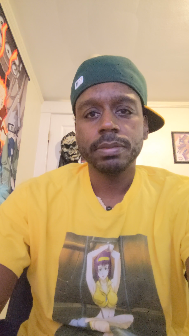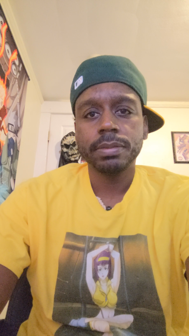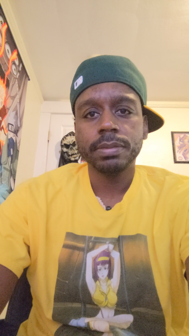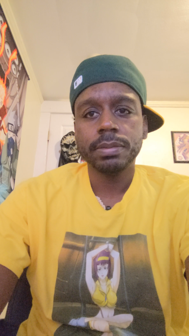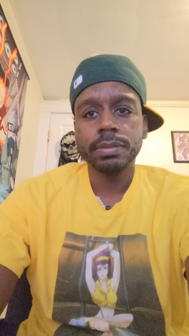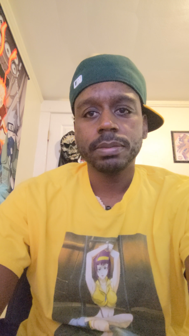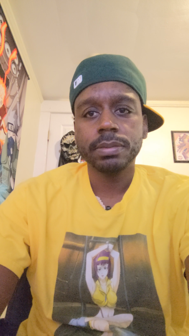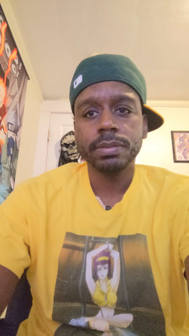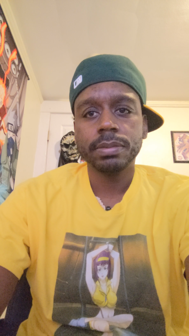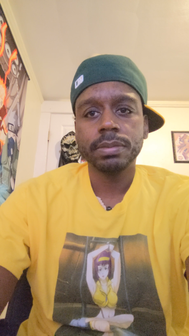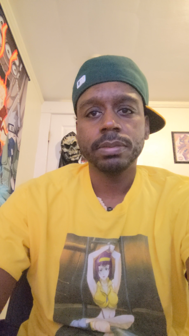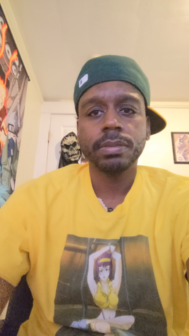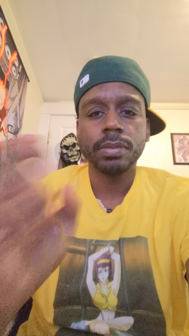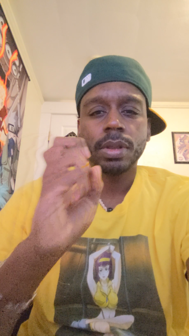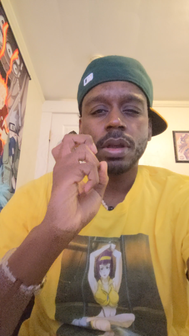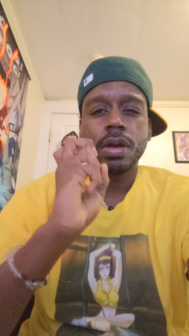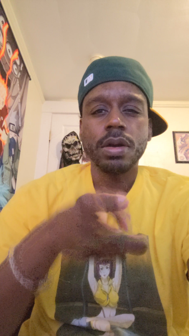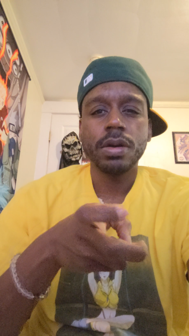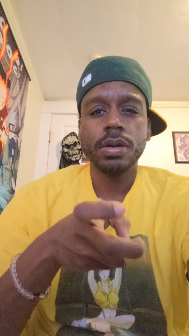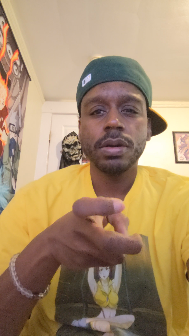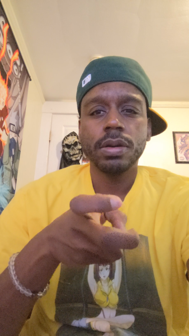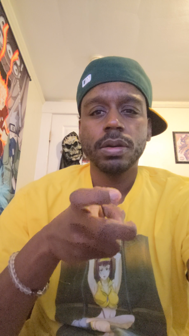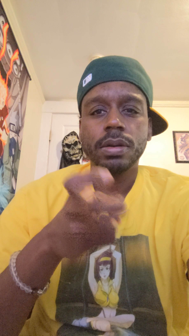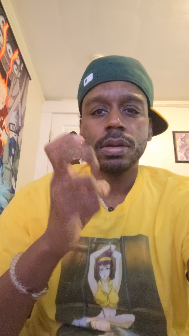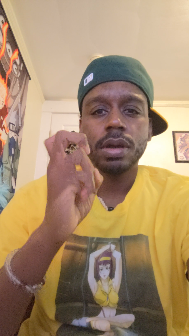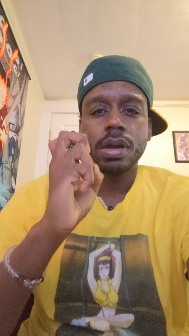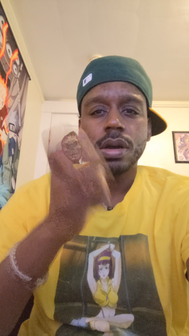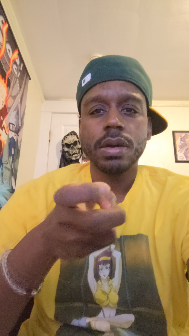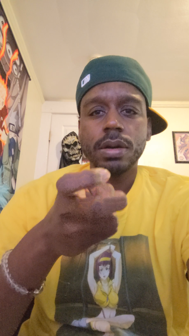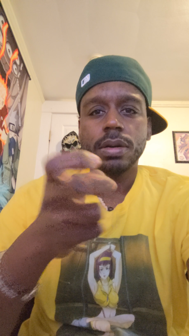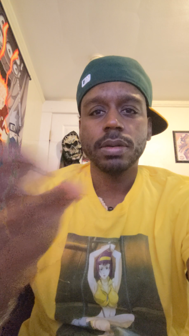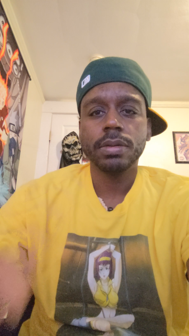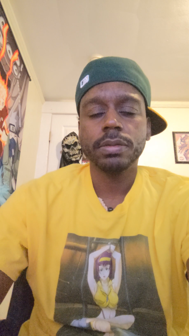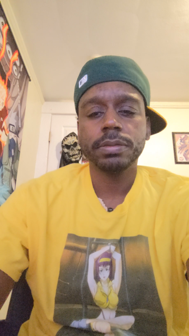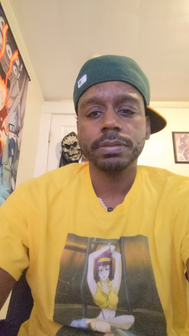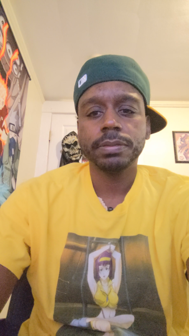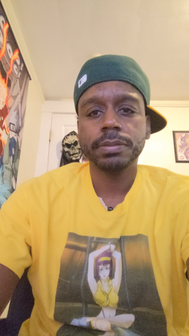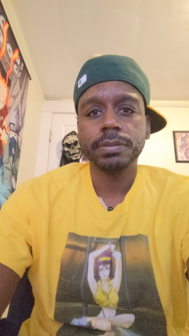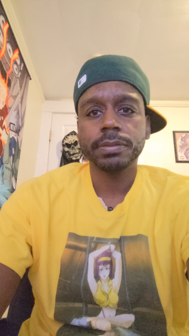hard